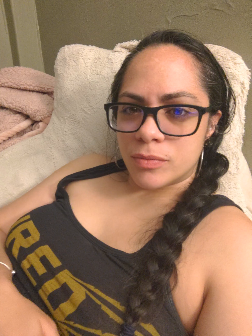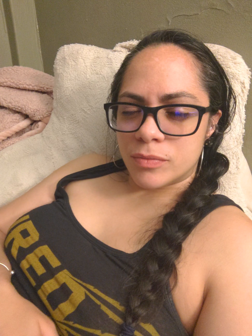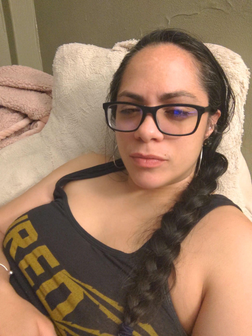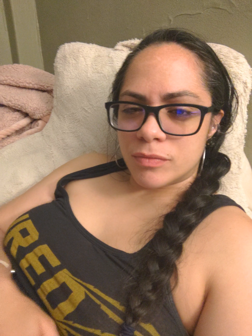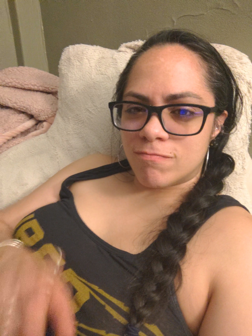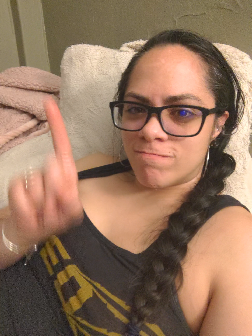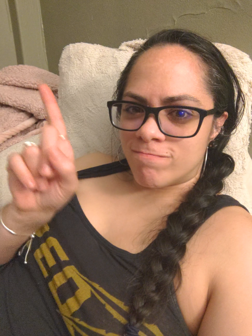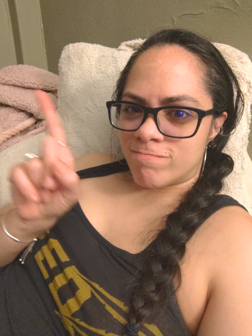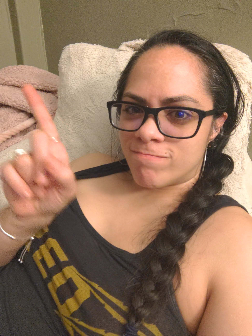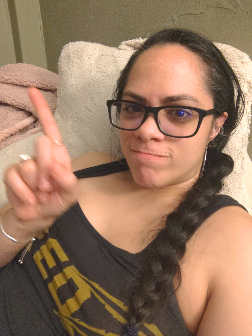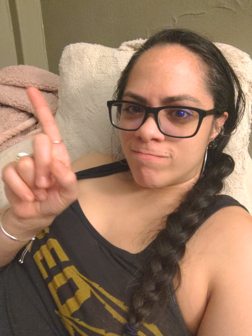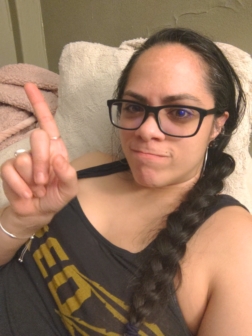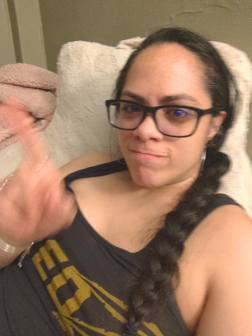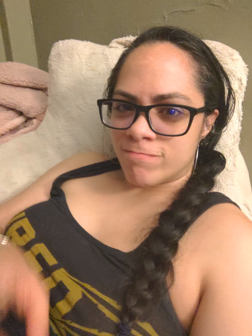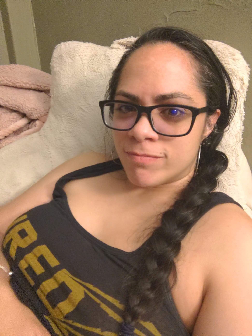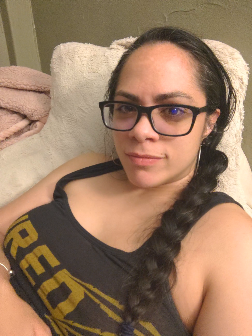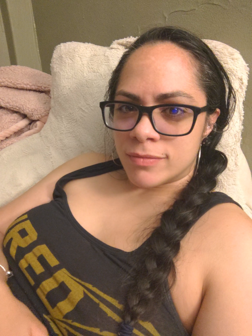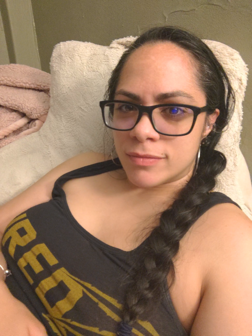he/she/it